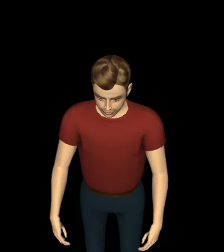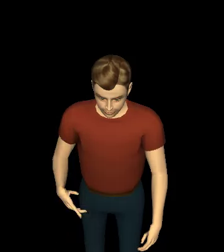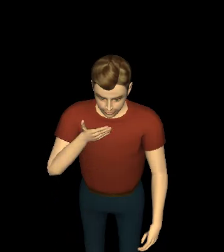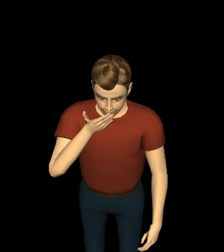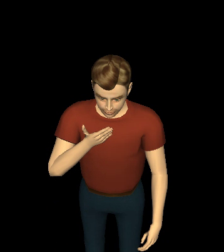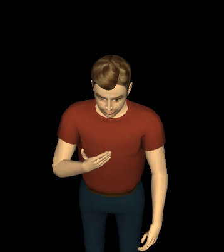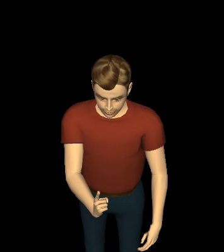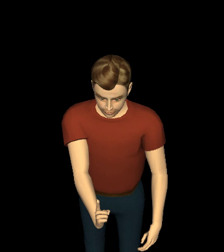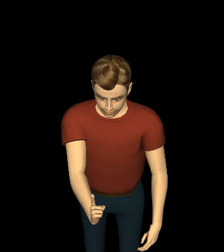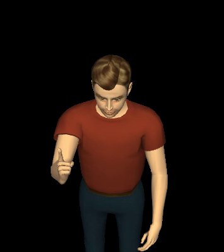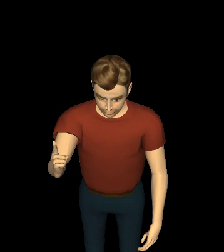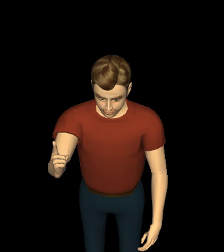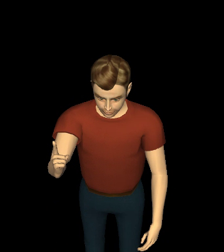الحمدلله